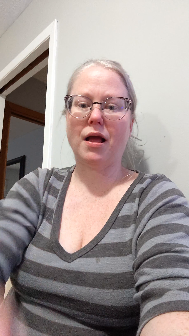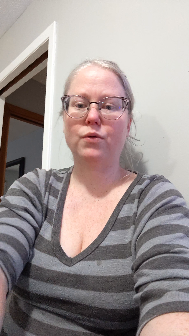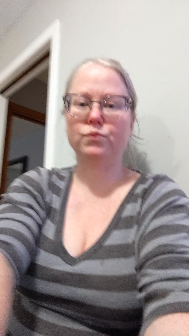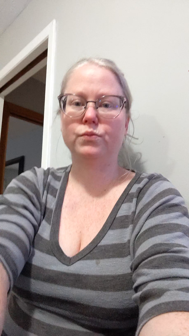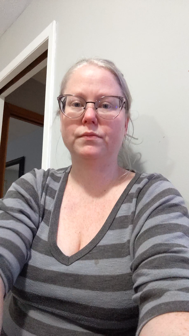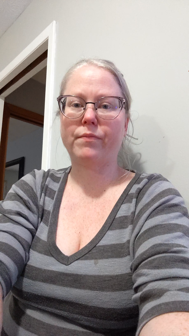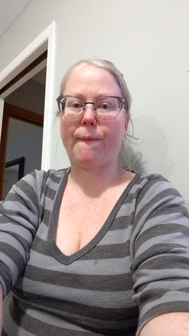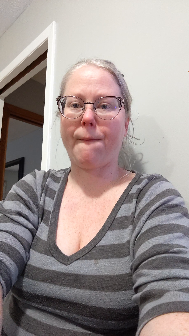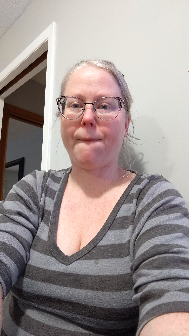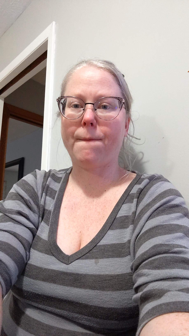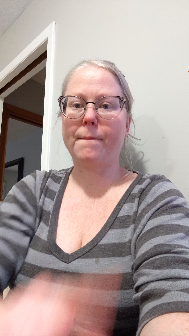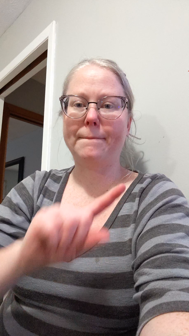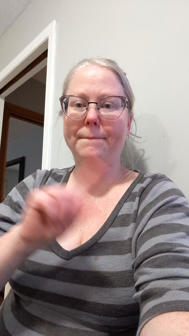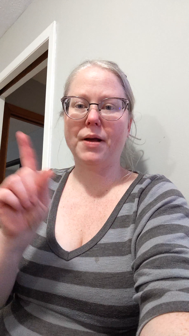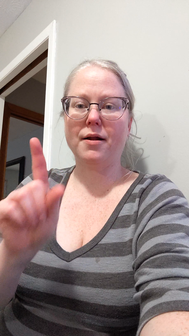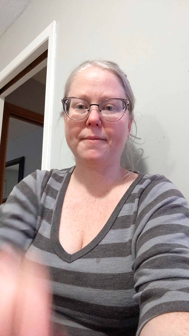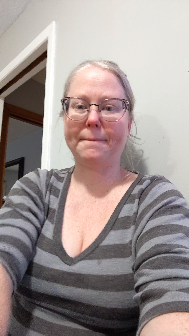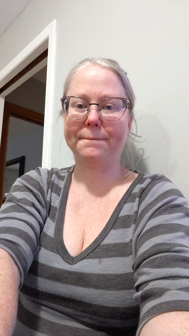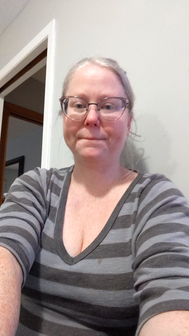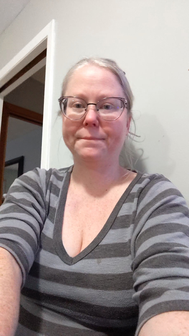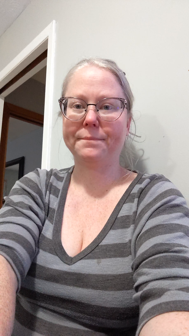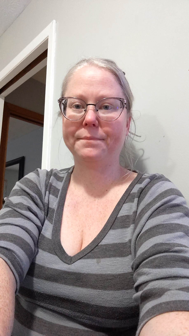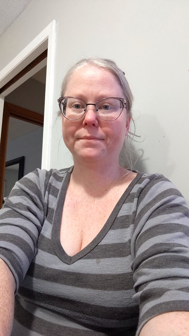but